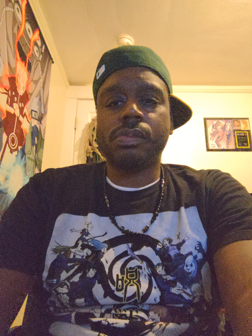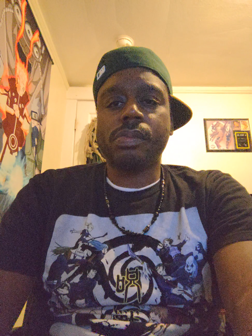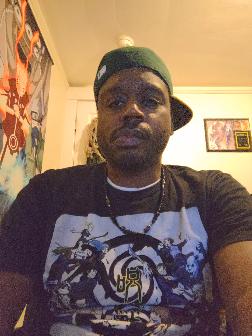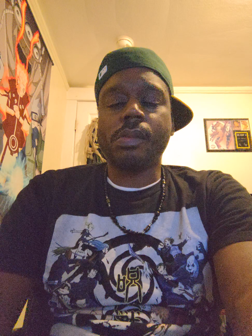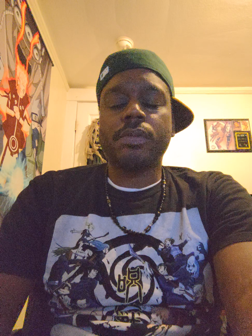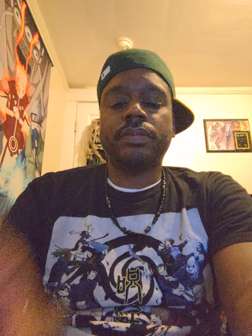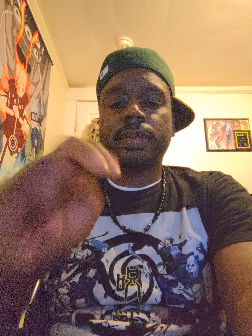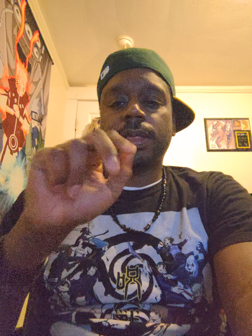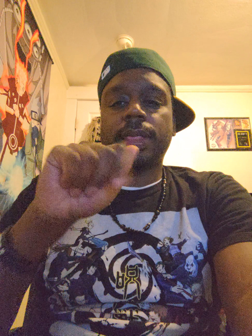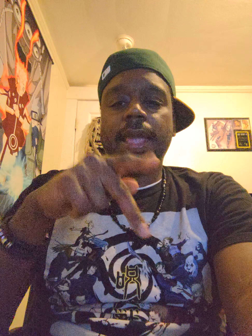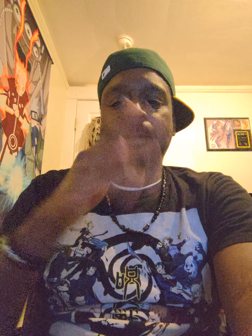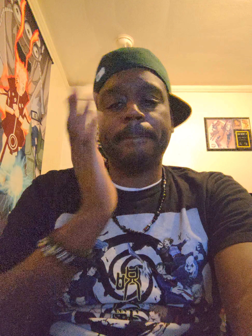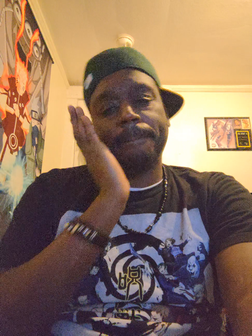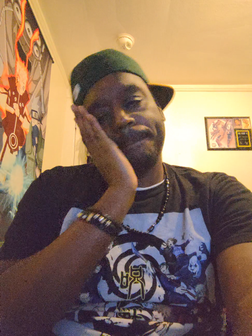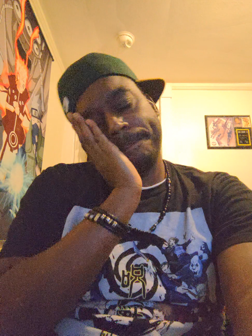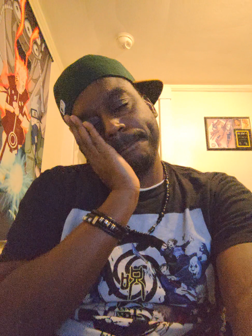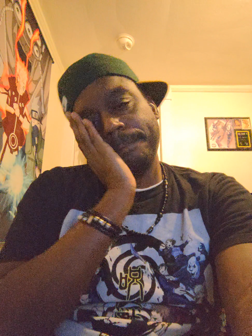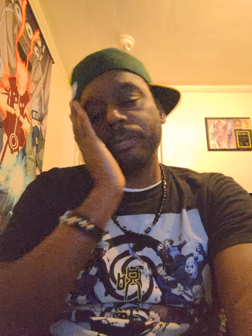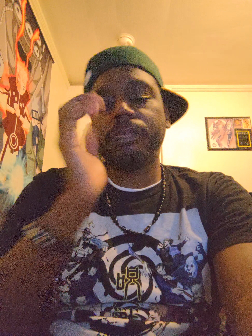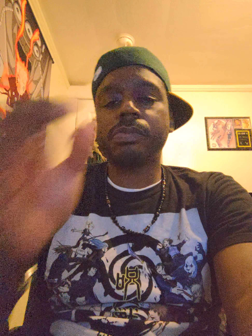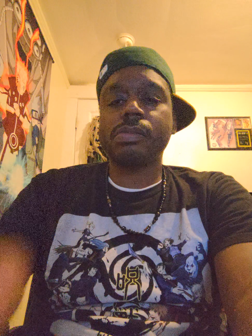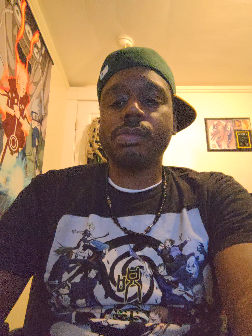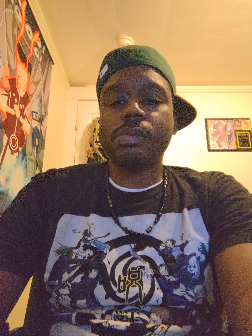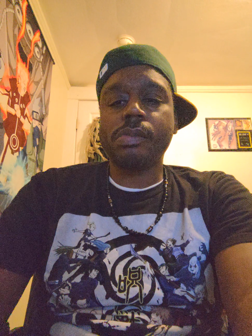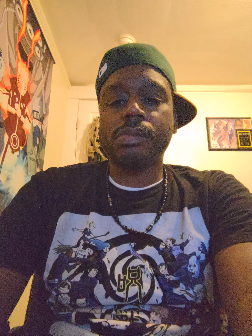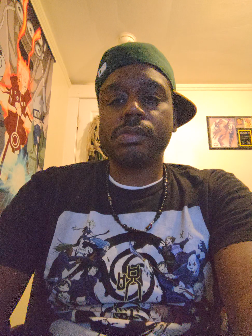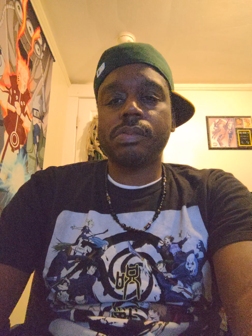nap